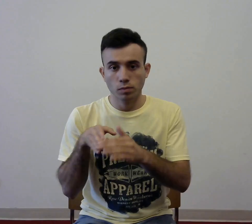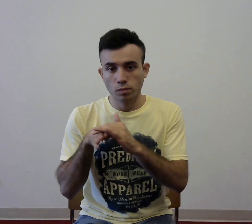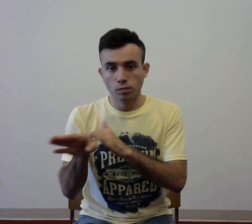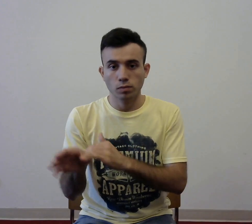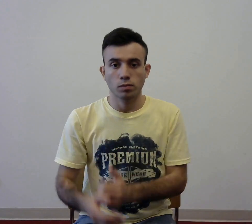getmək